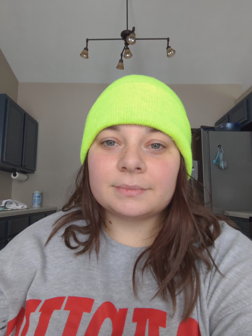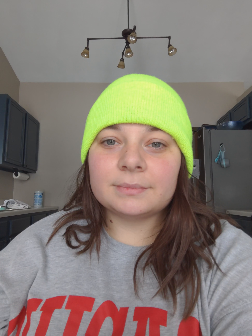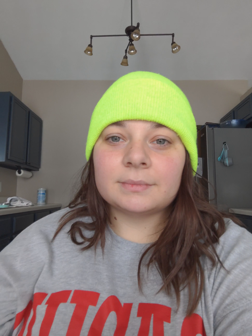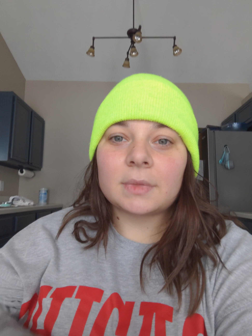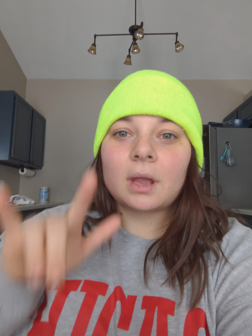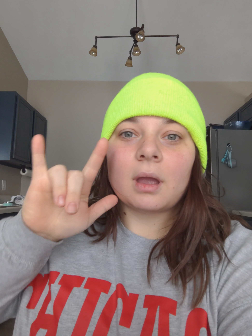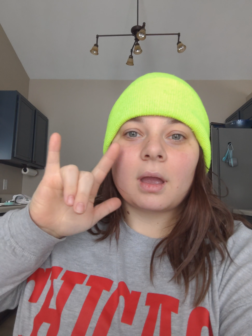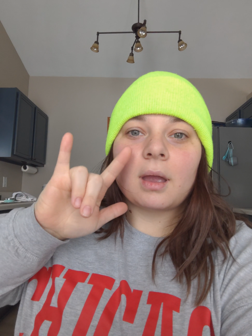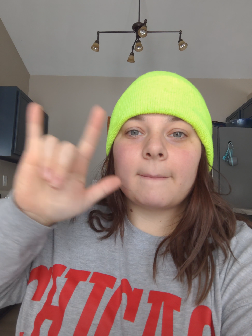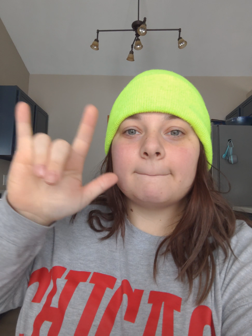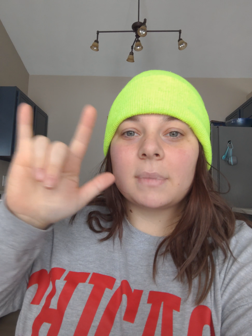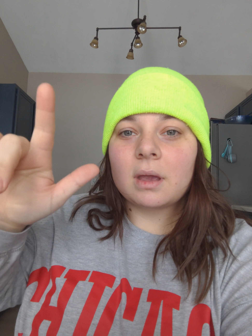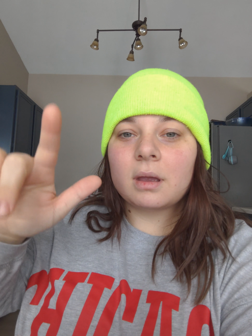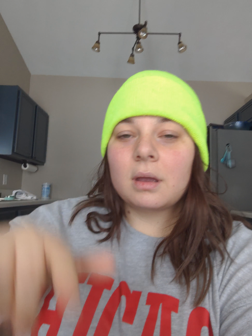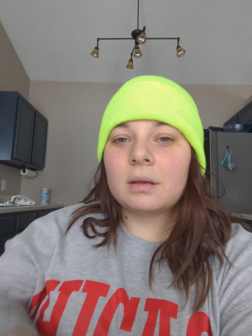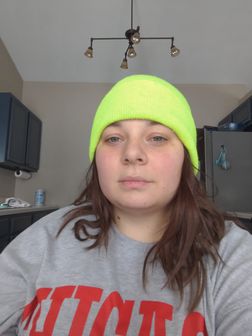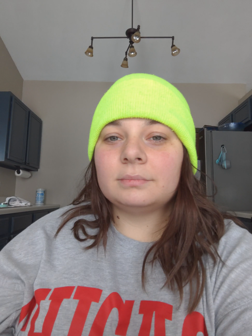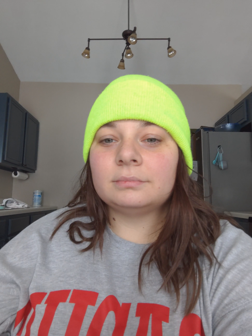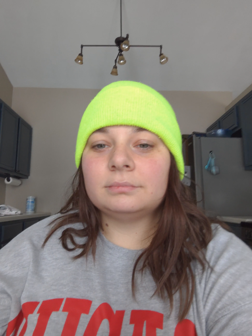airplane